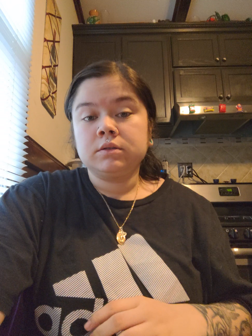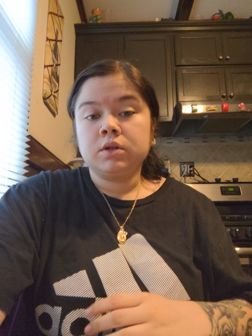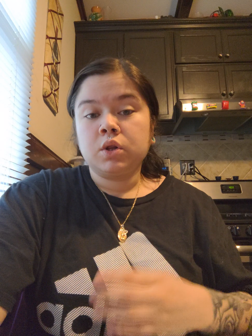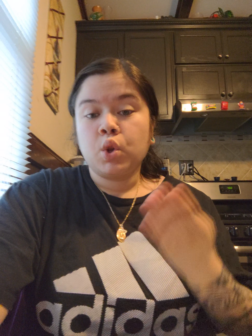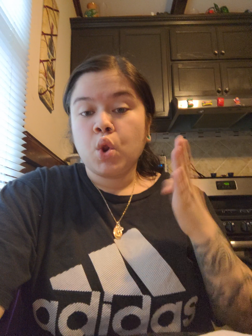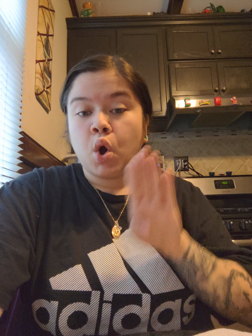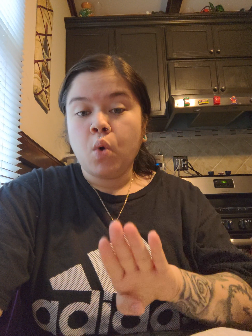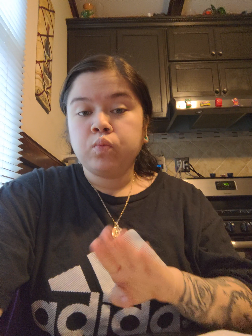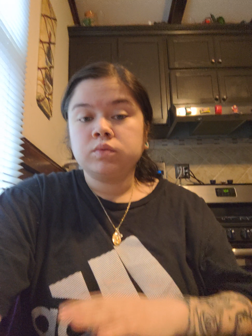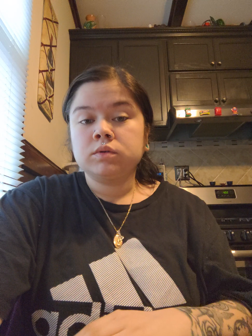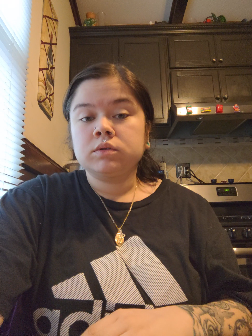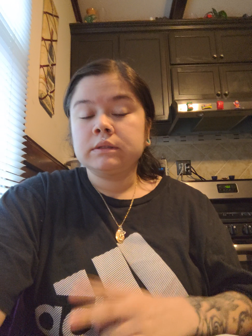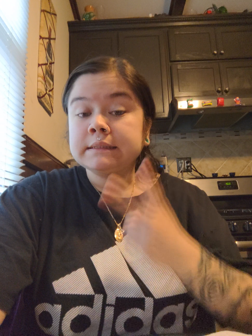close